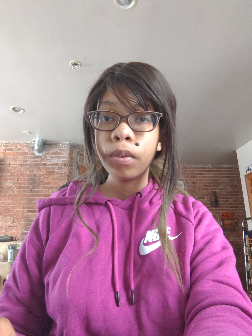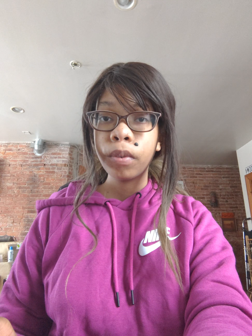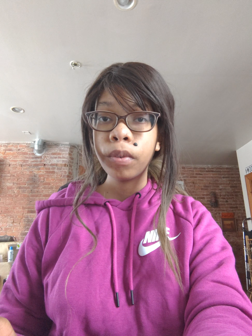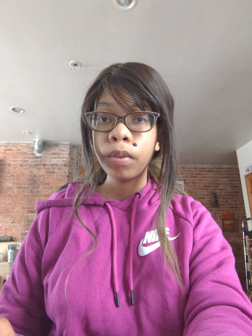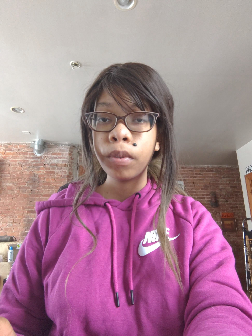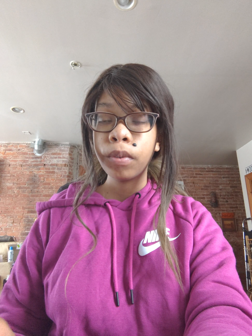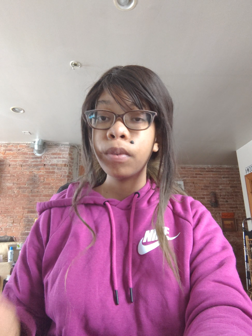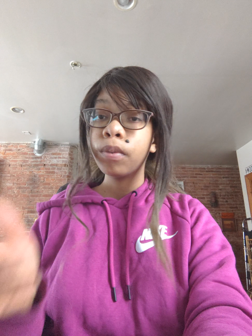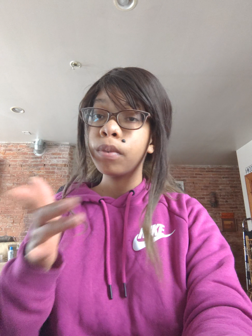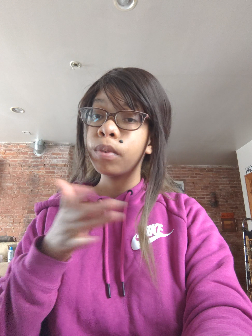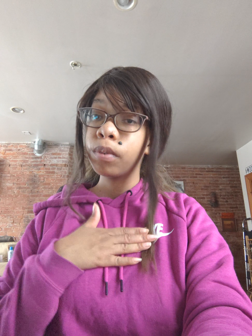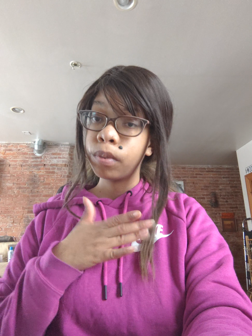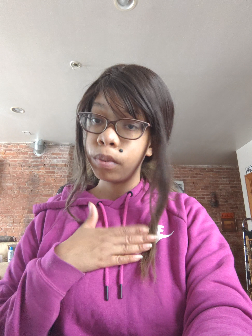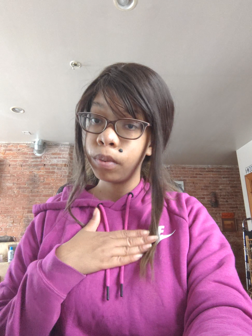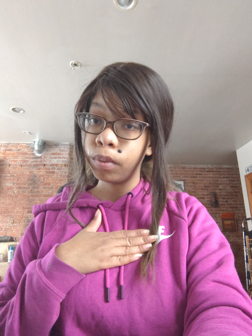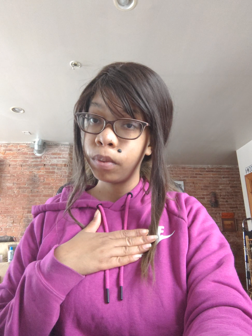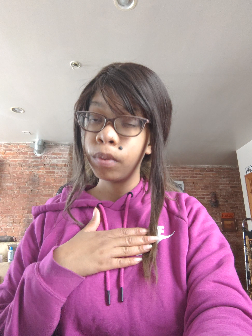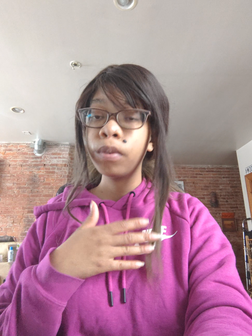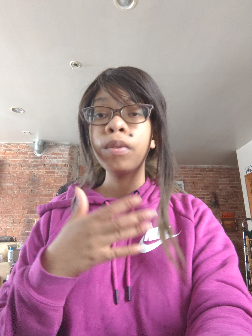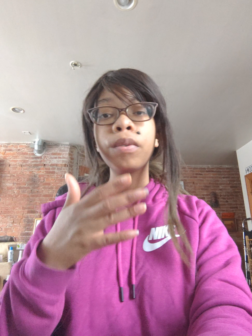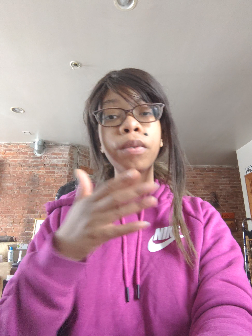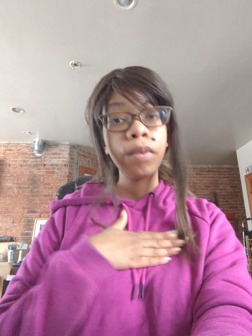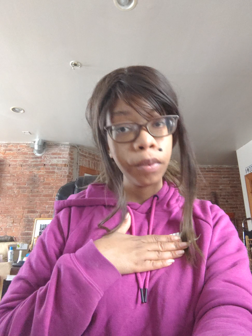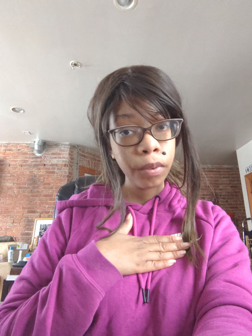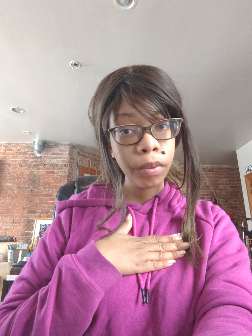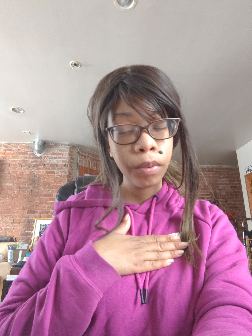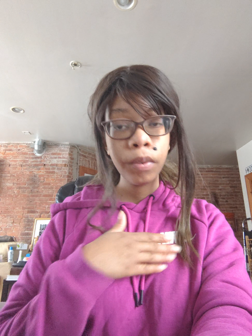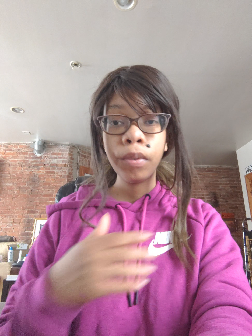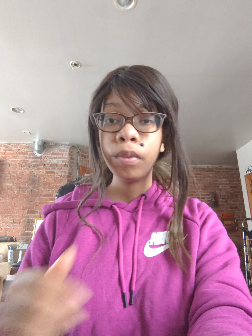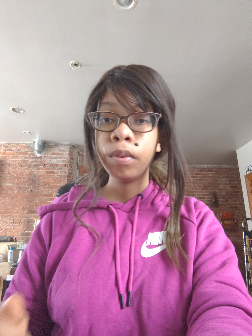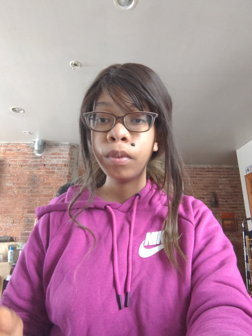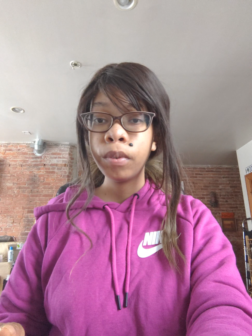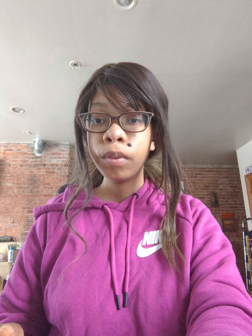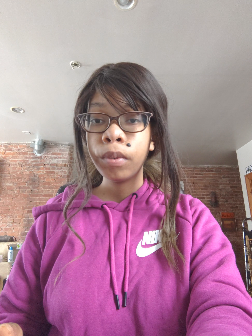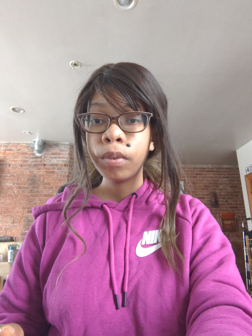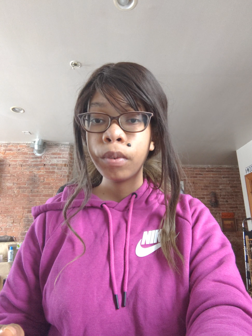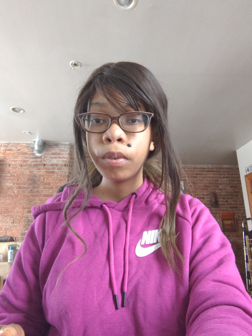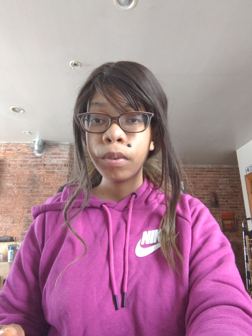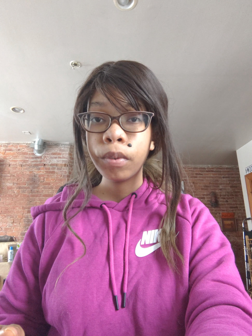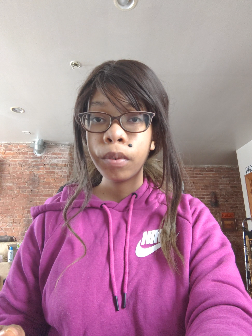my